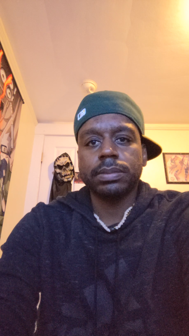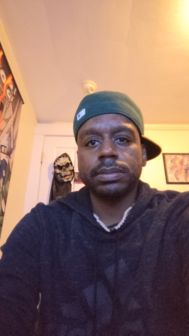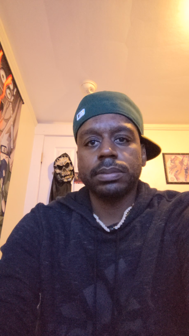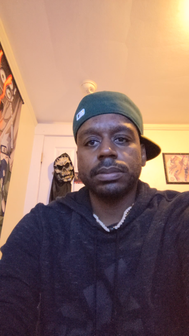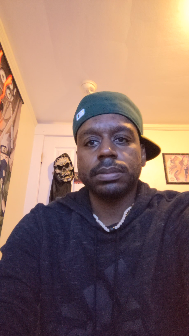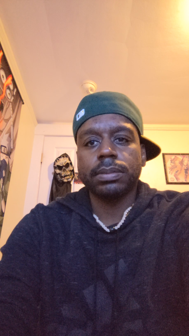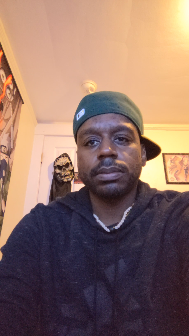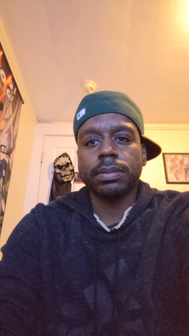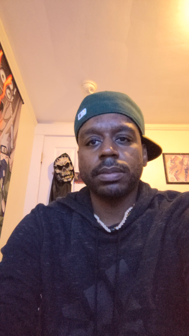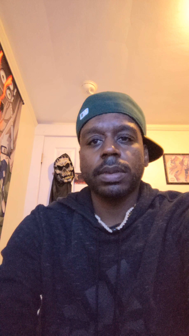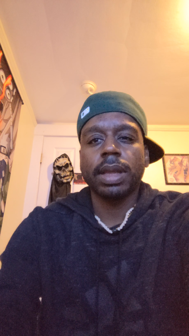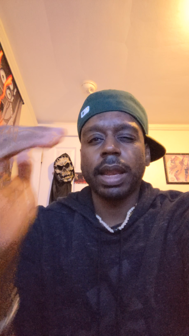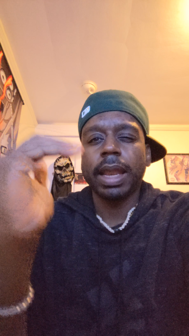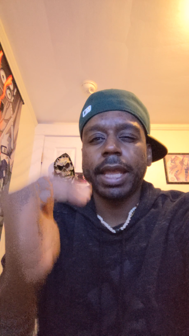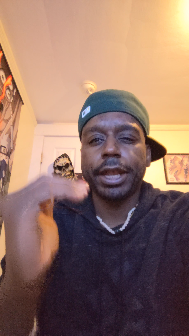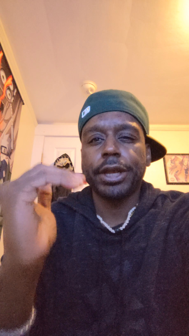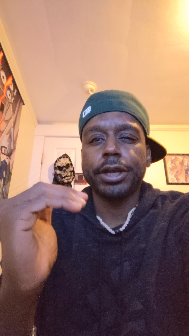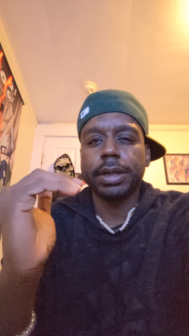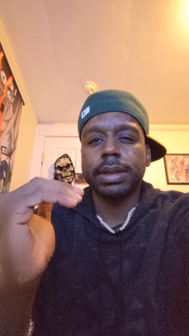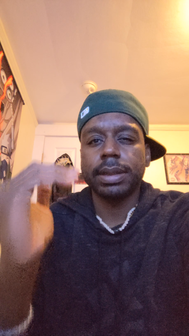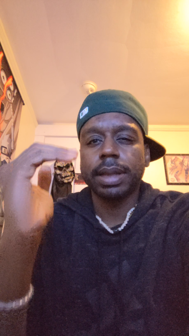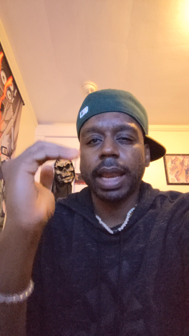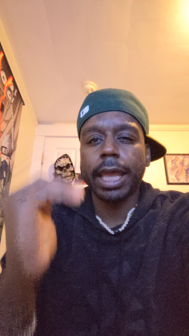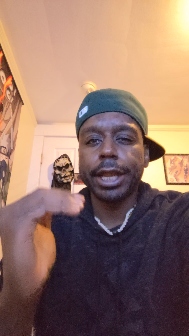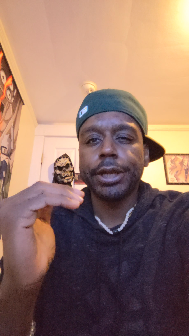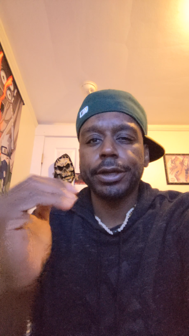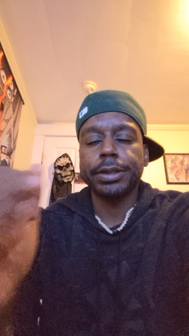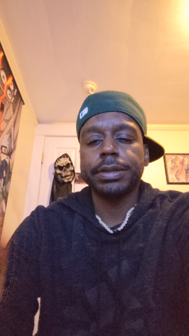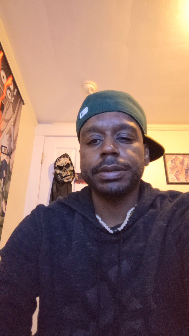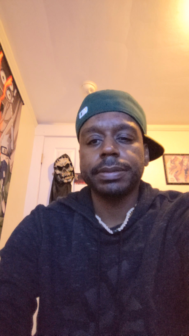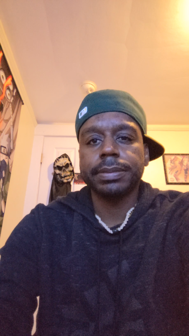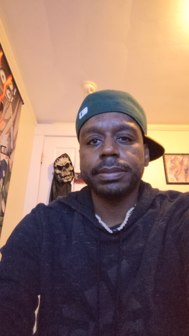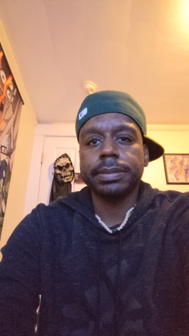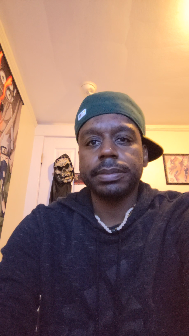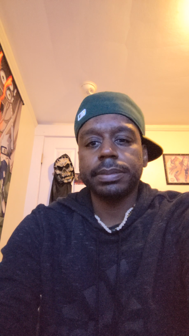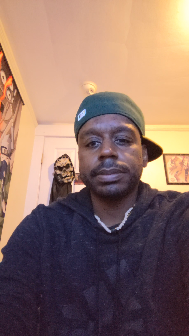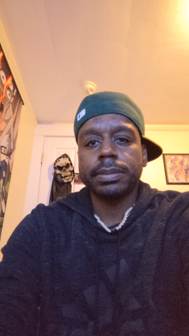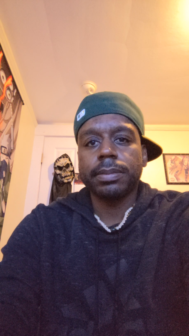little